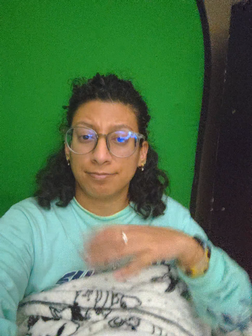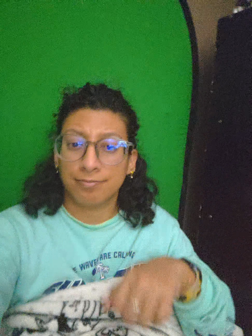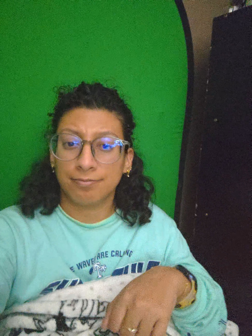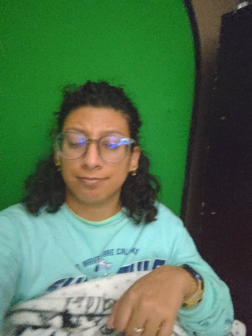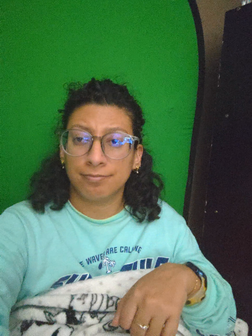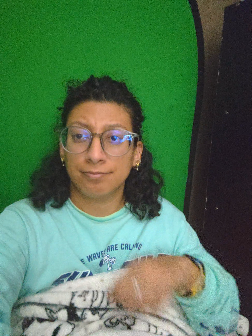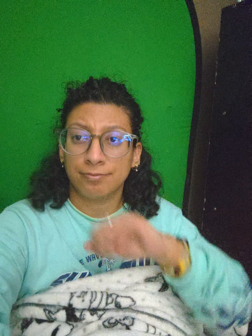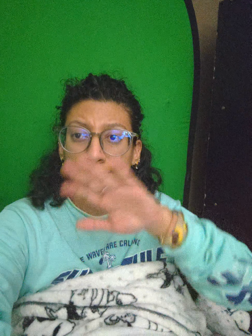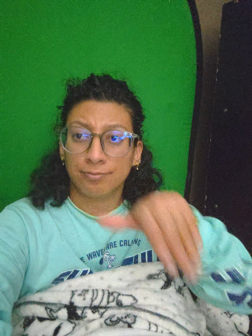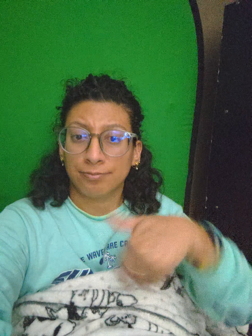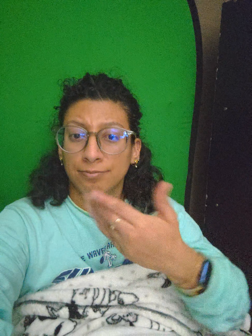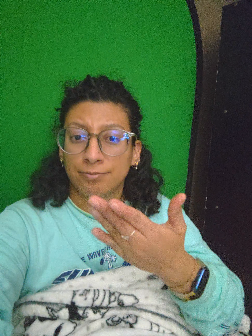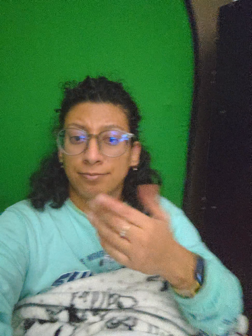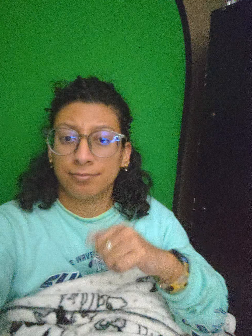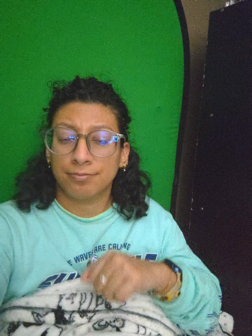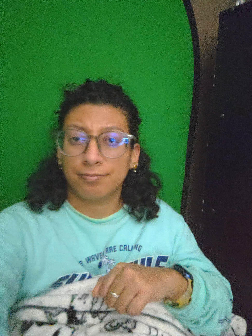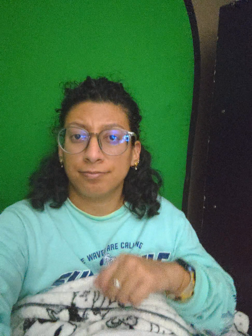all